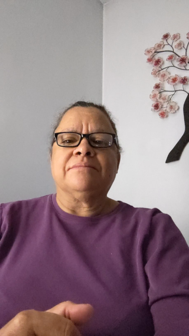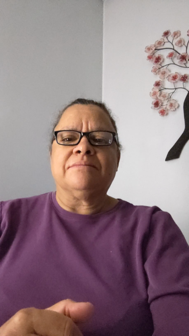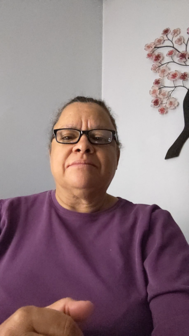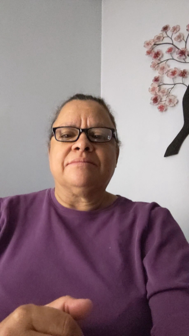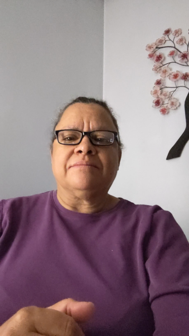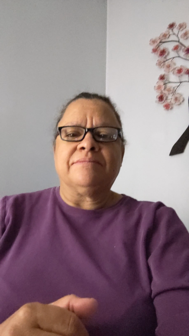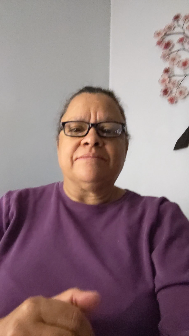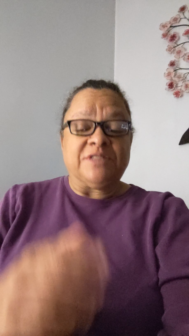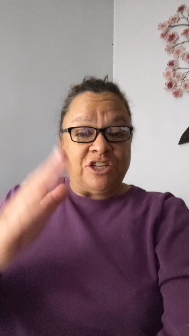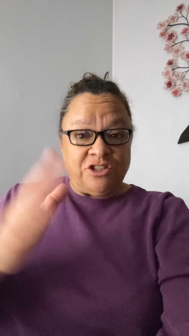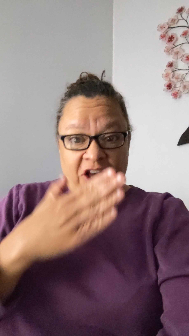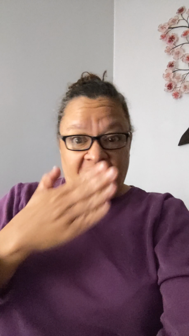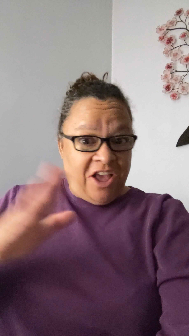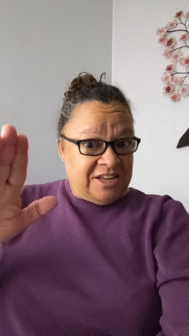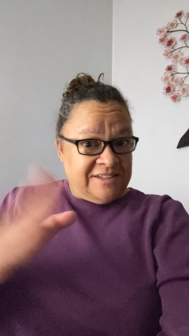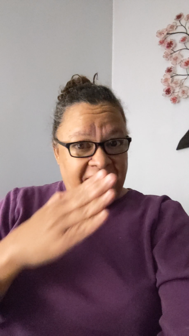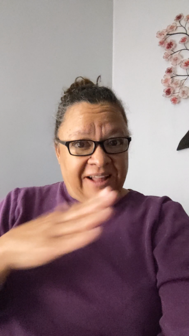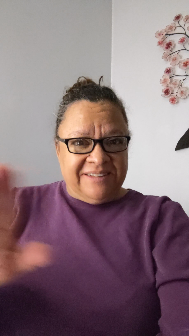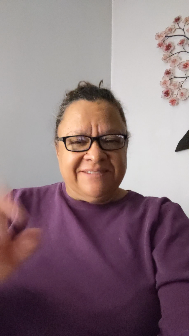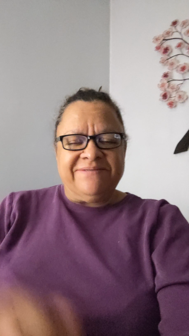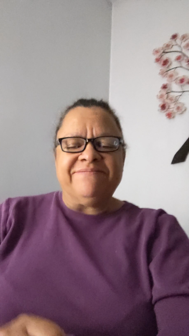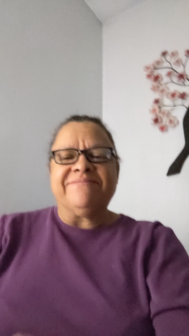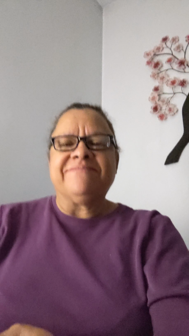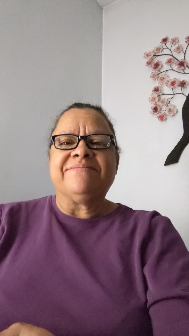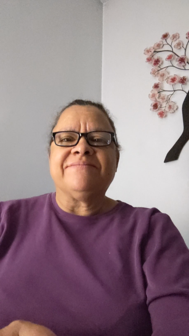share